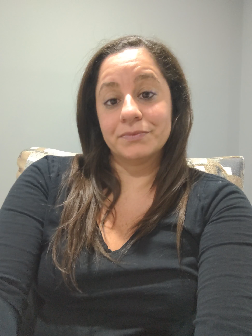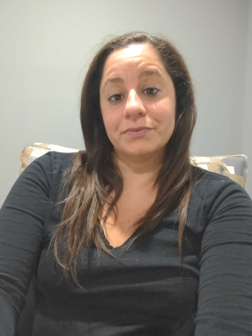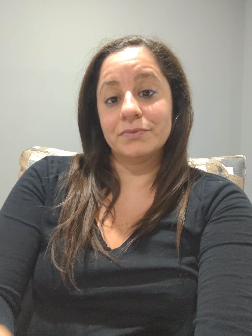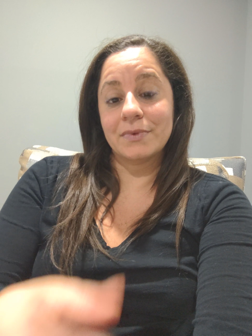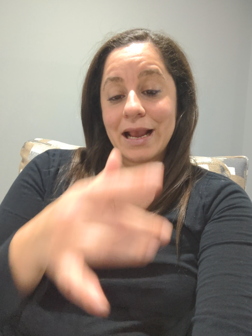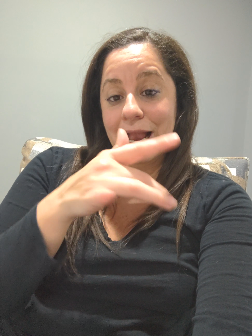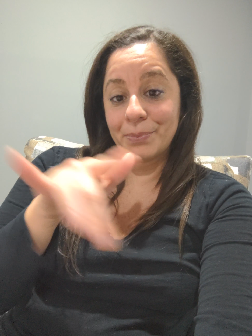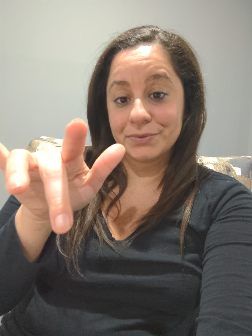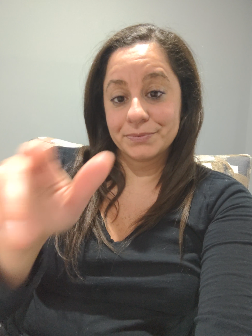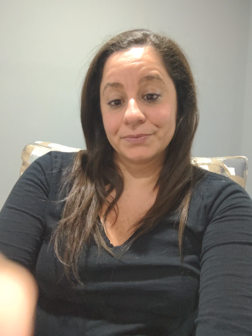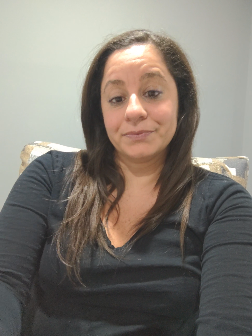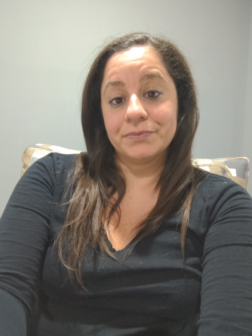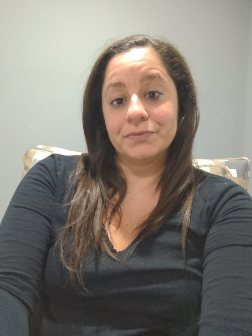empty